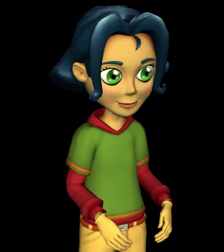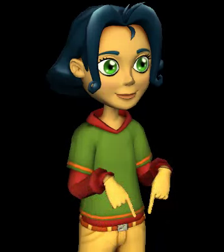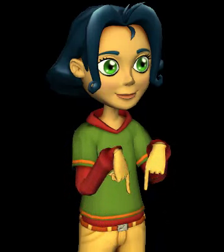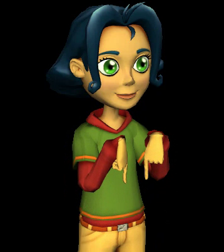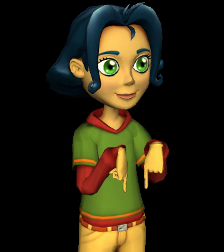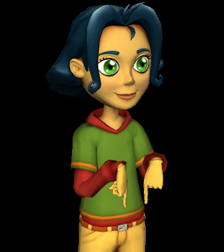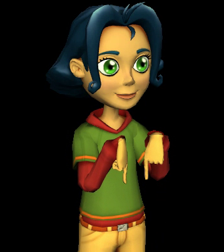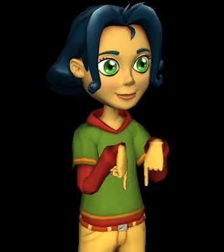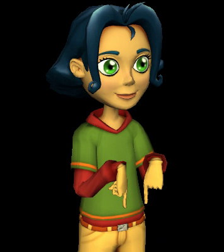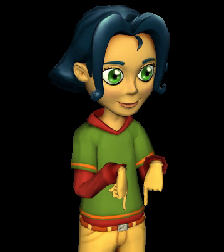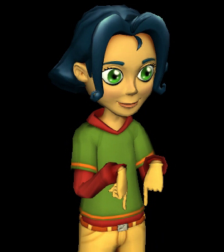وزير